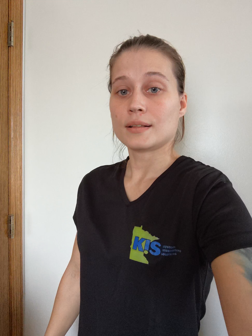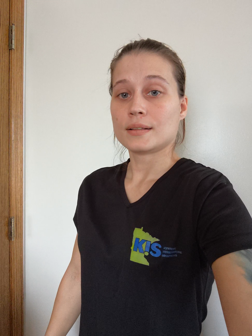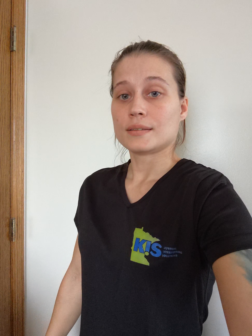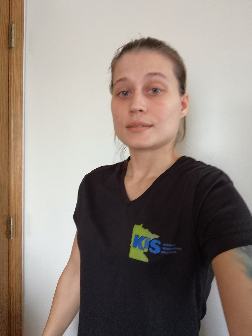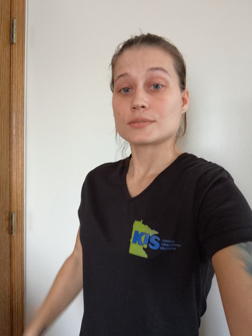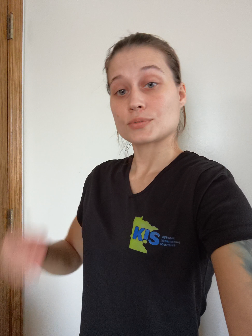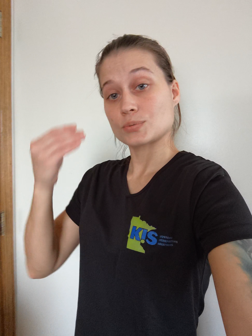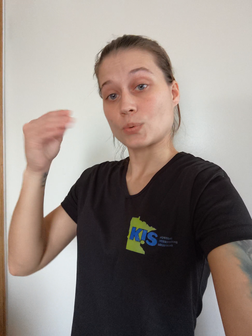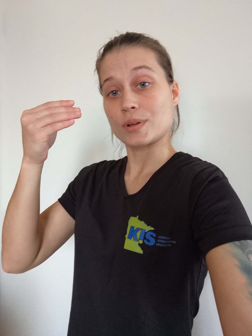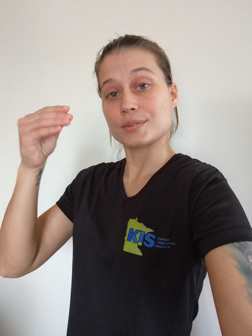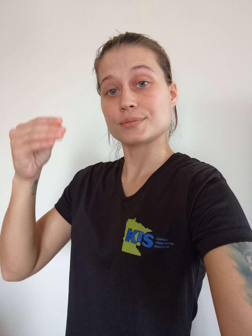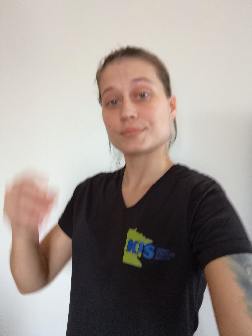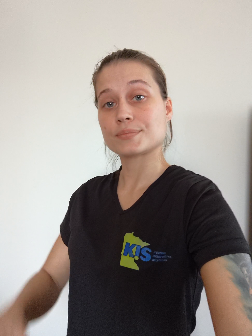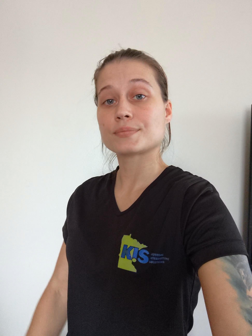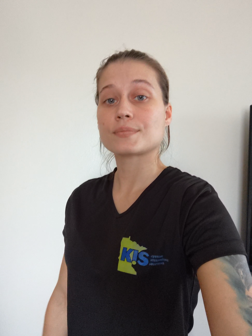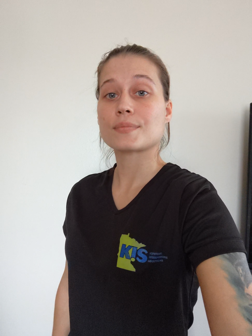store